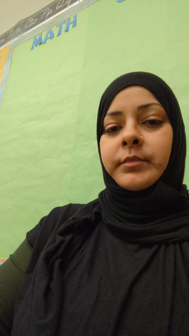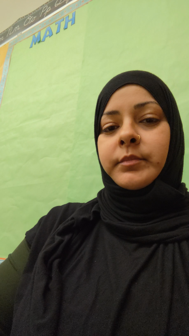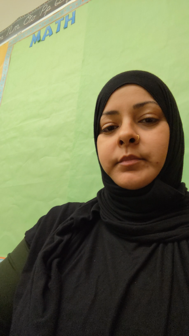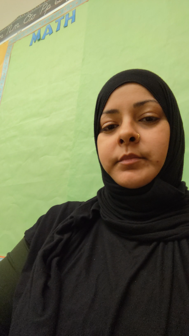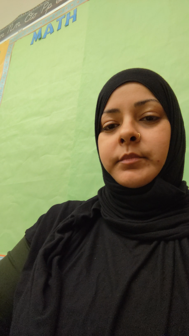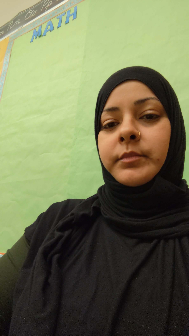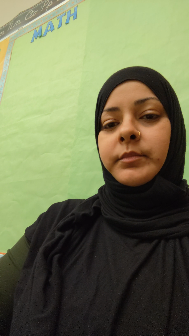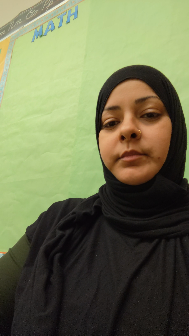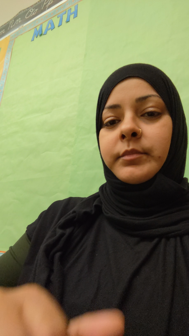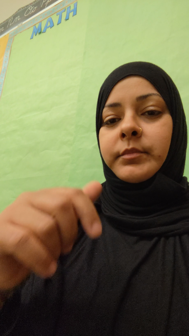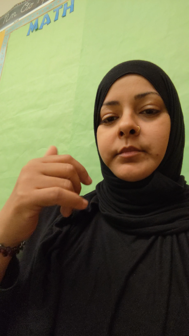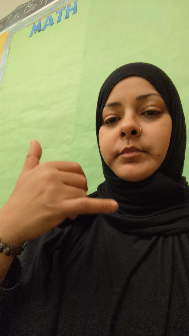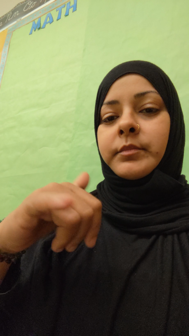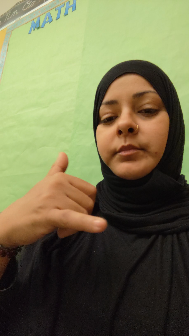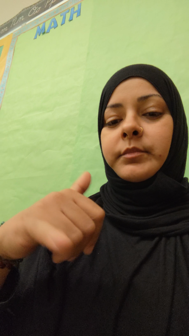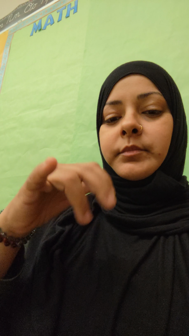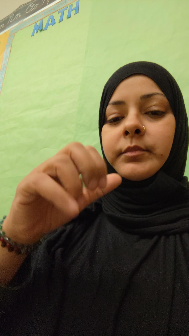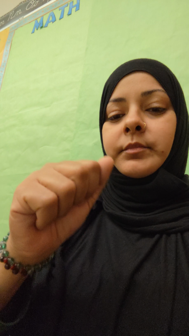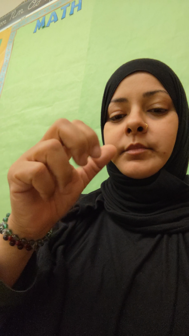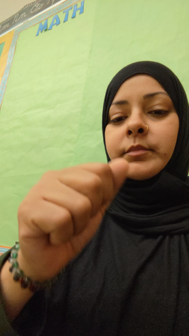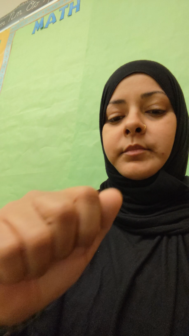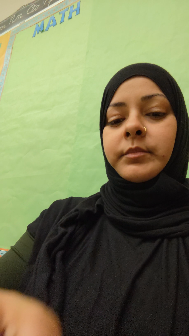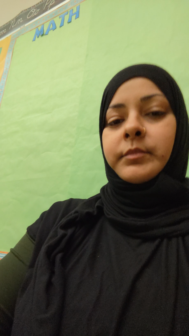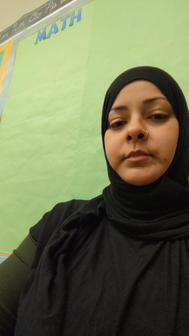play dough